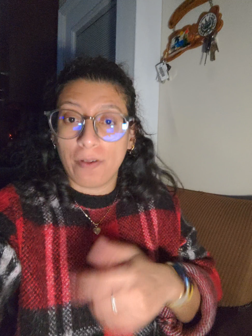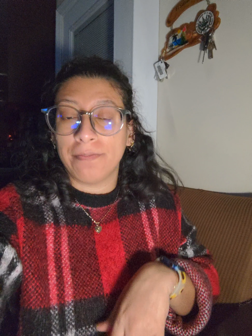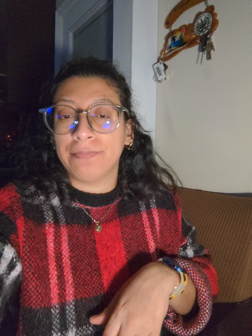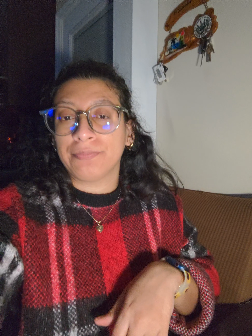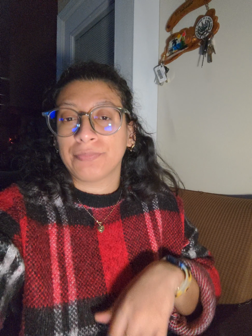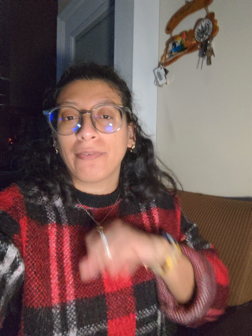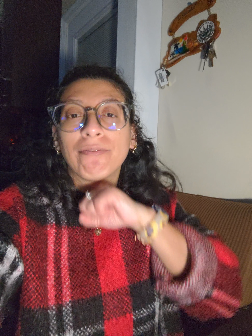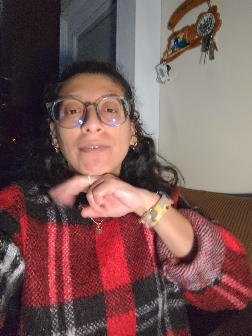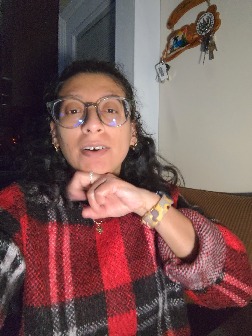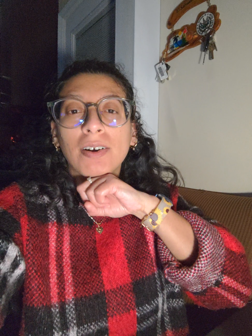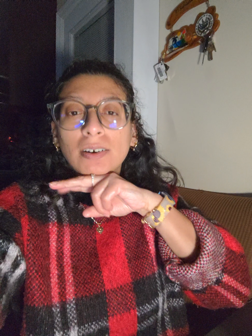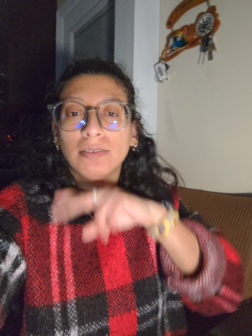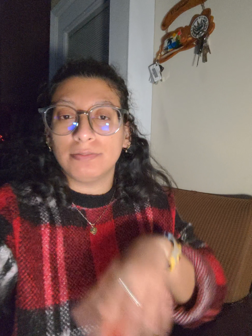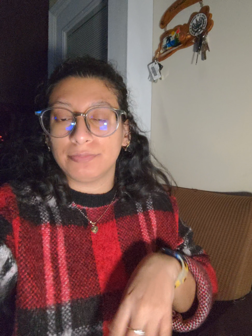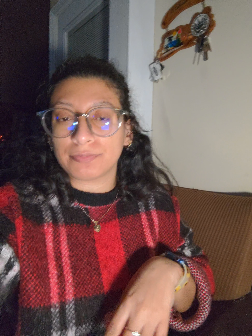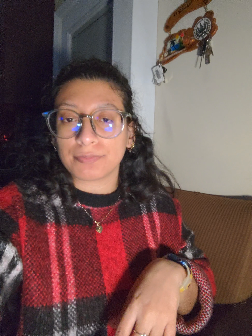frog